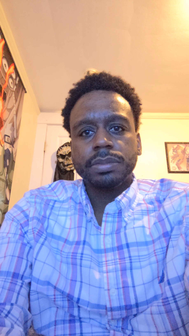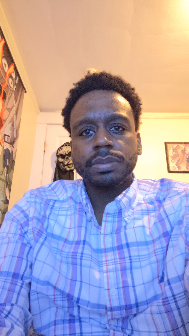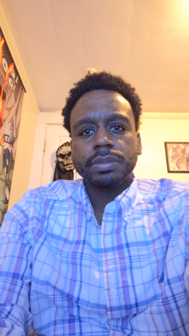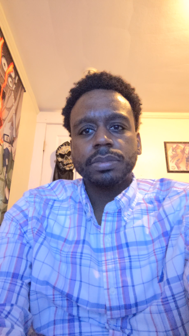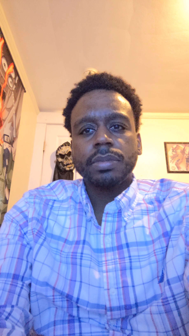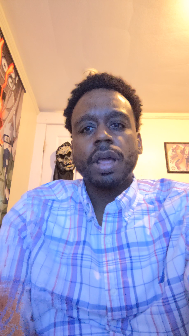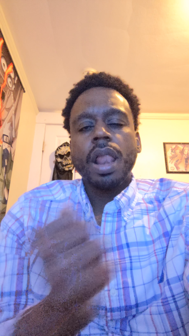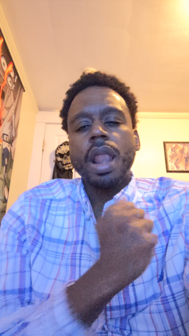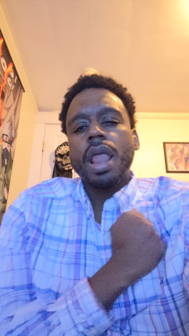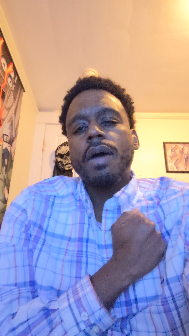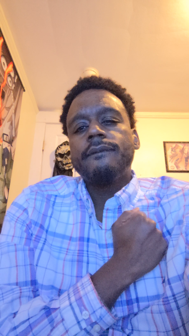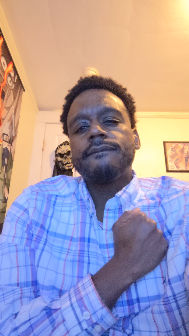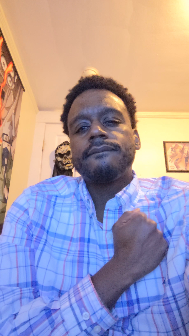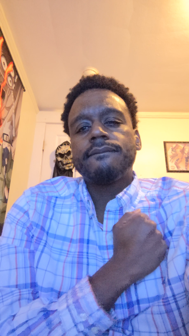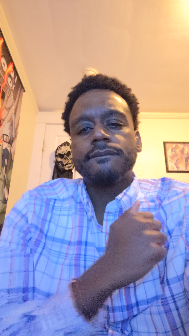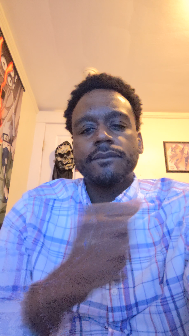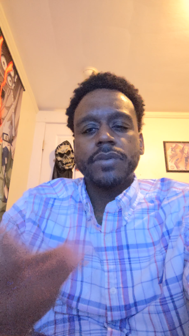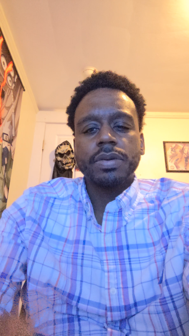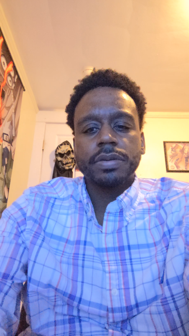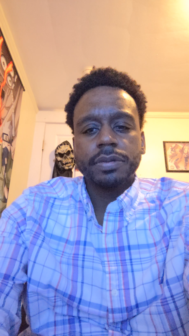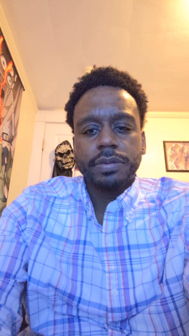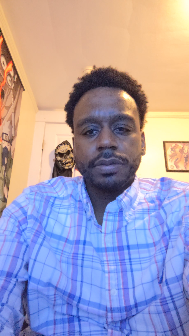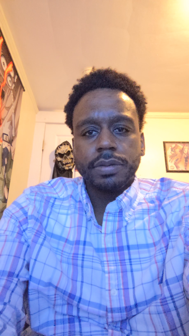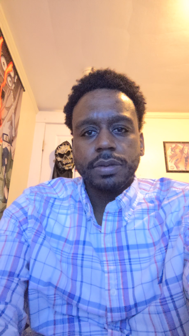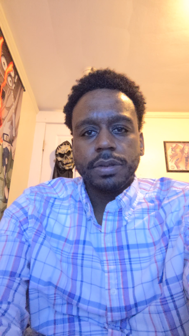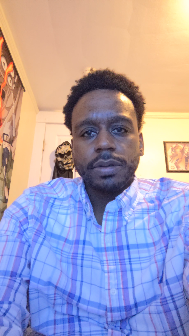love